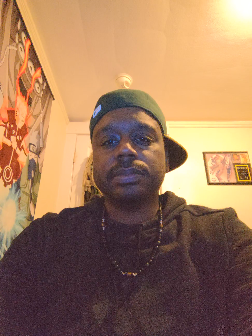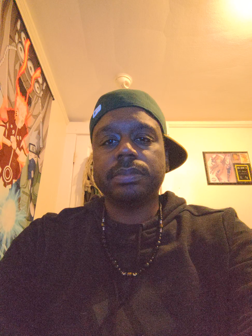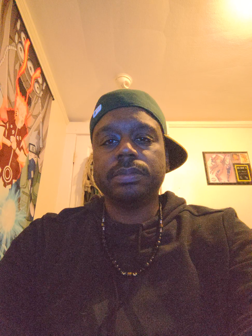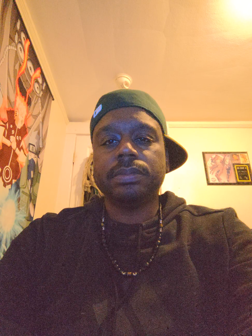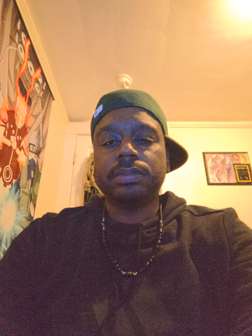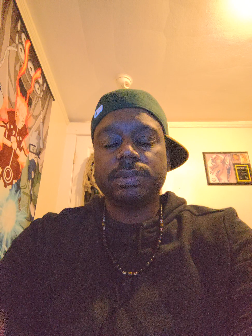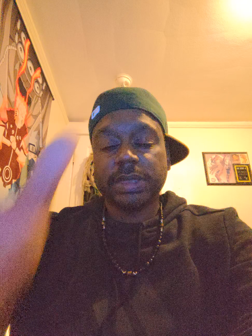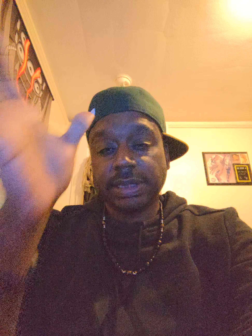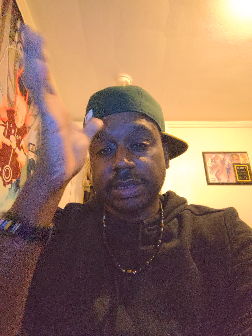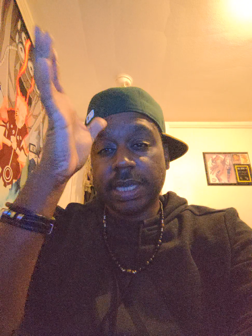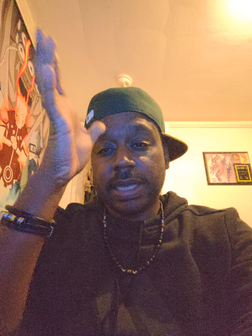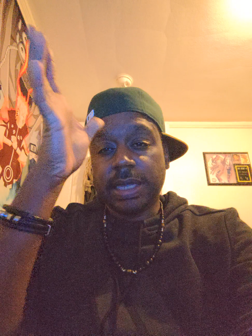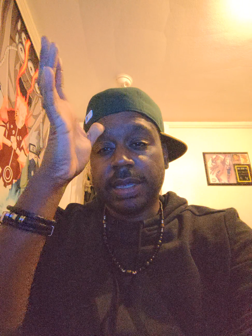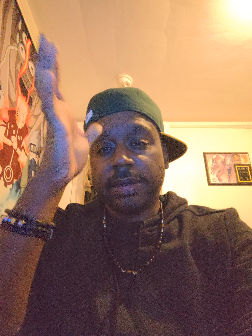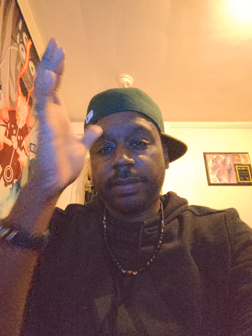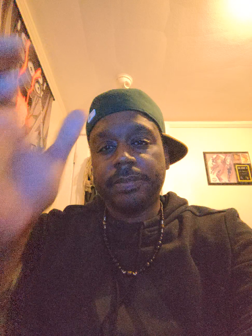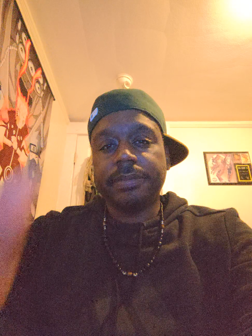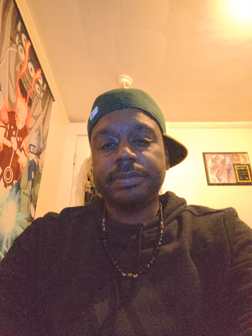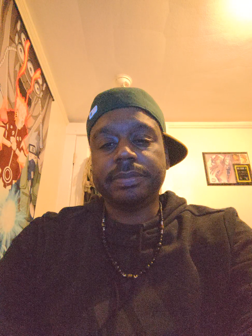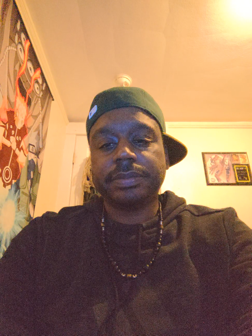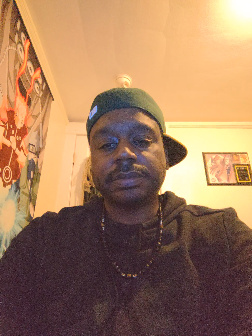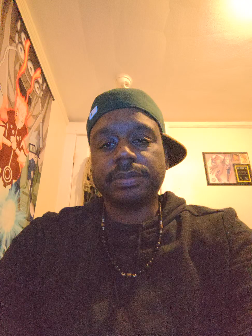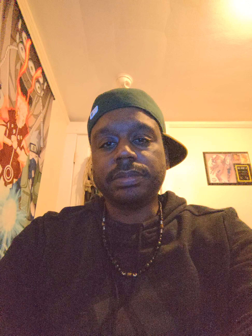dad